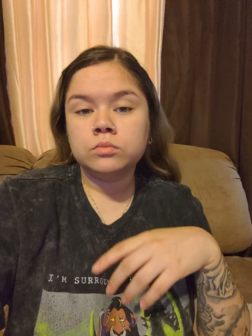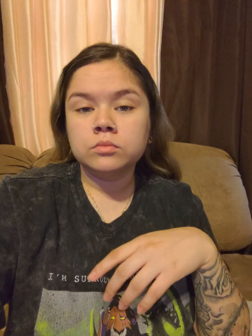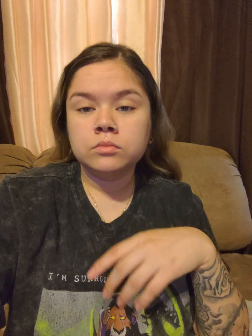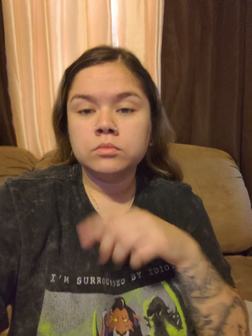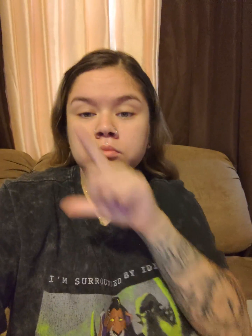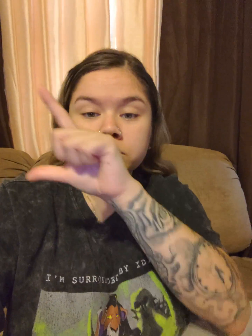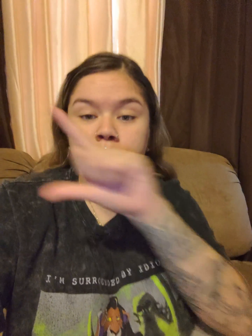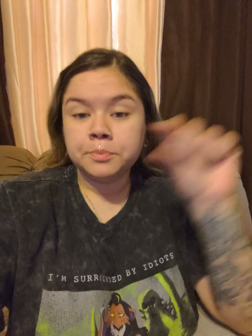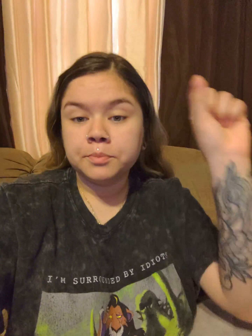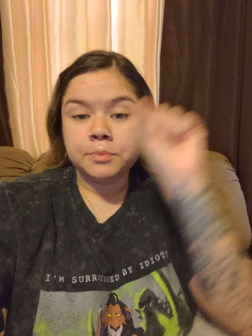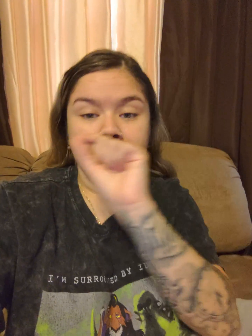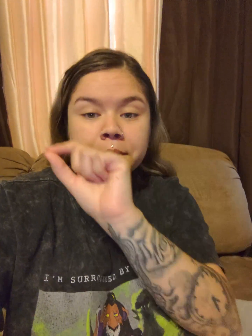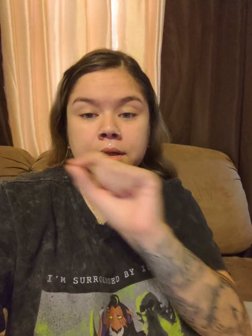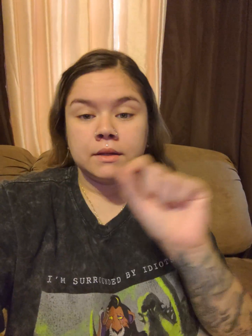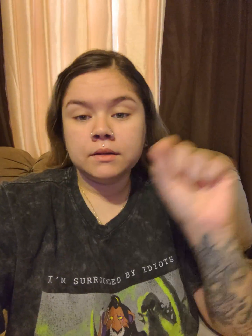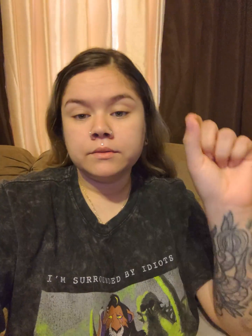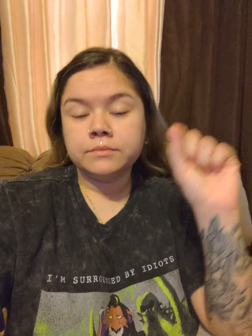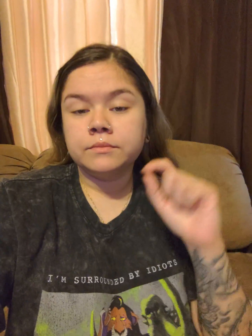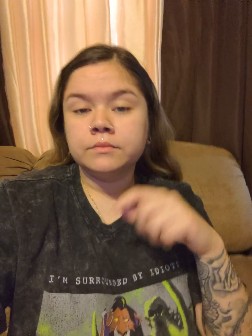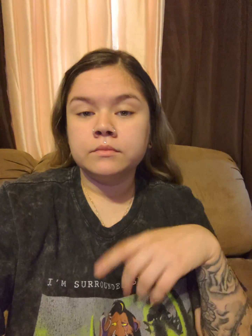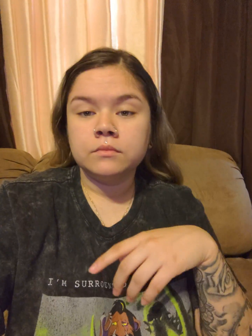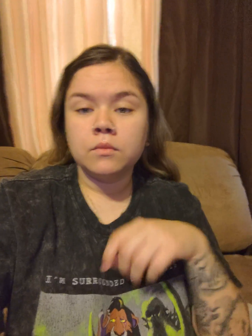peas